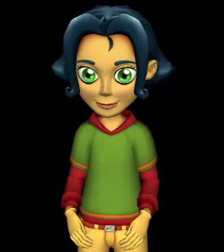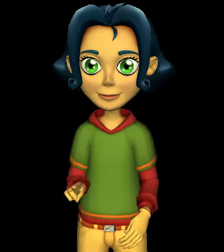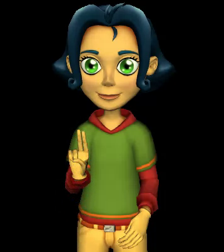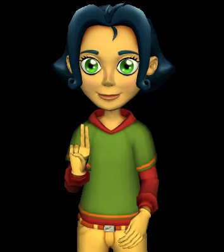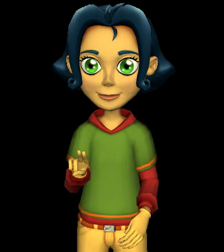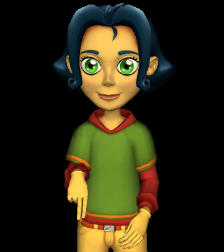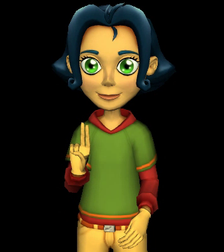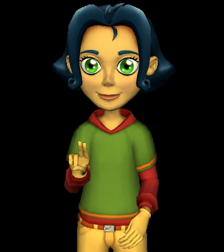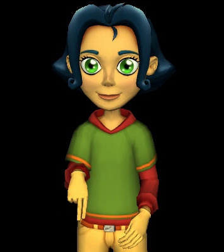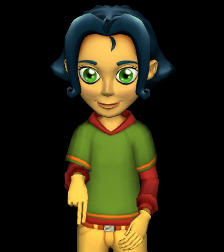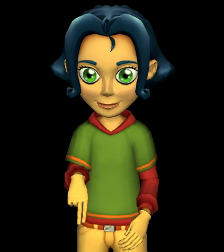رسم